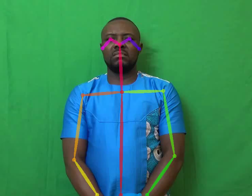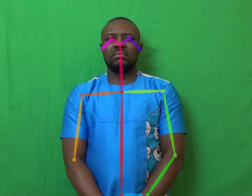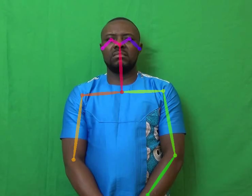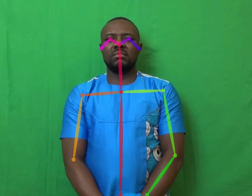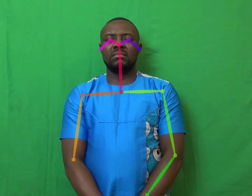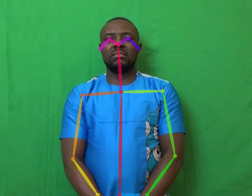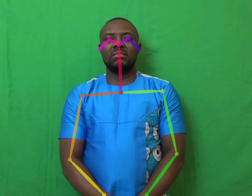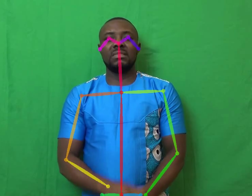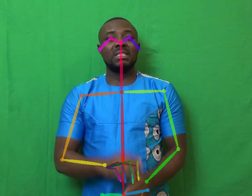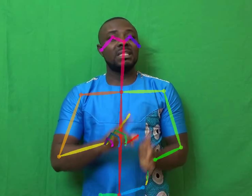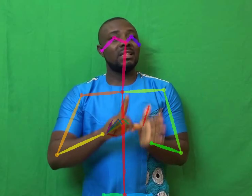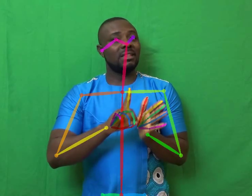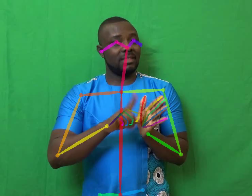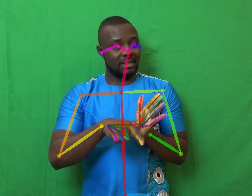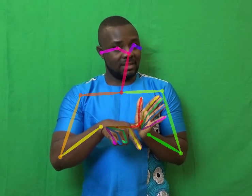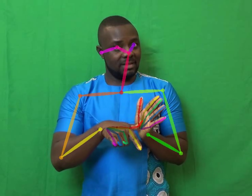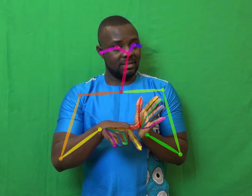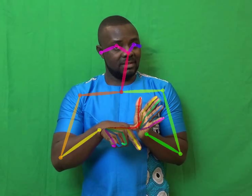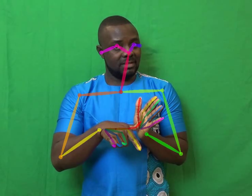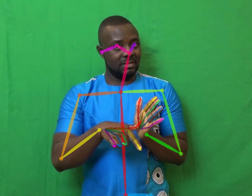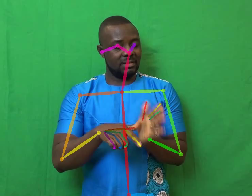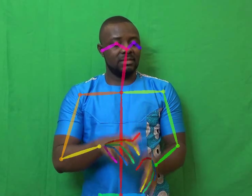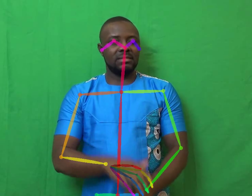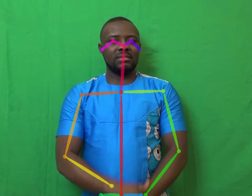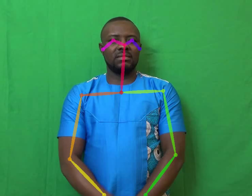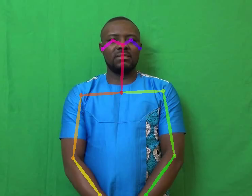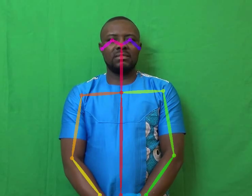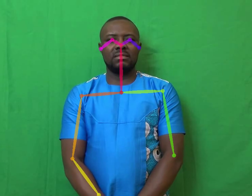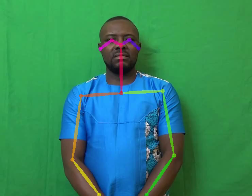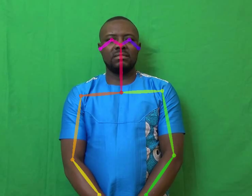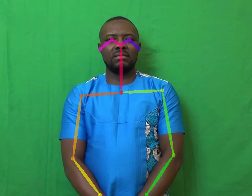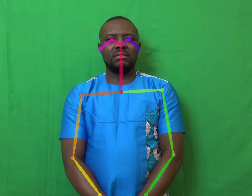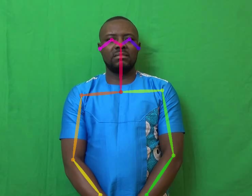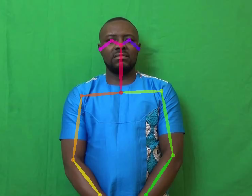then